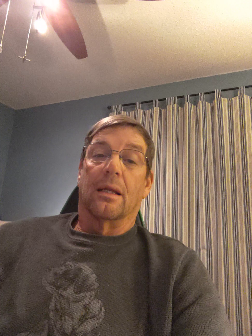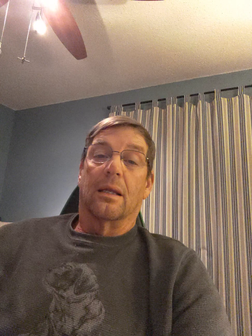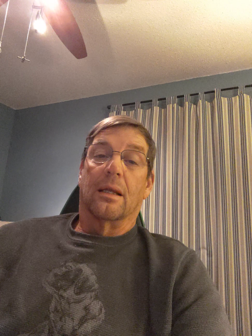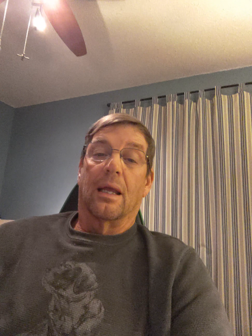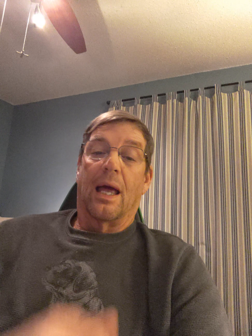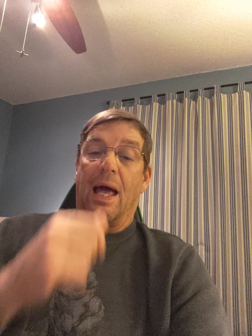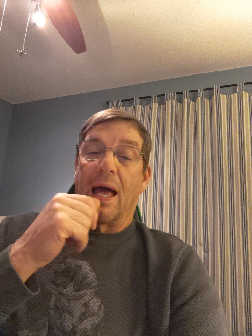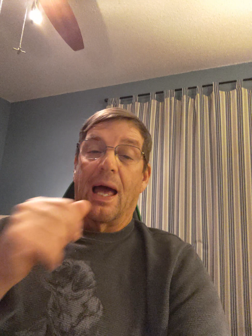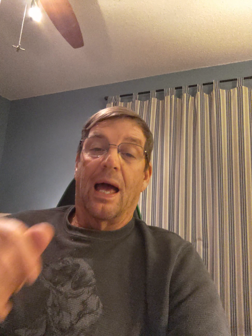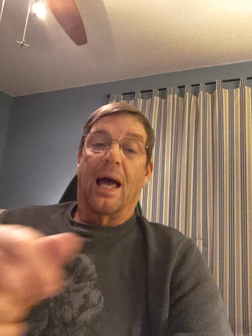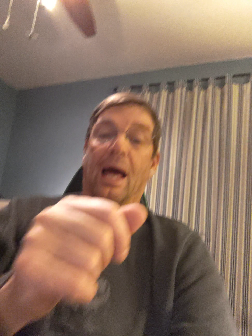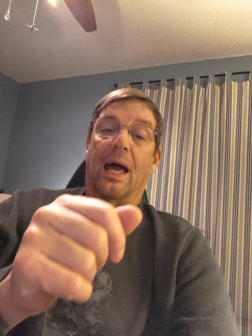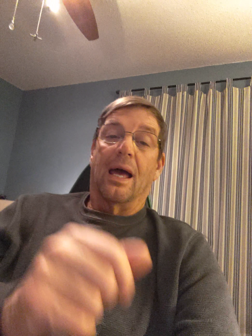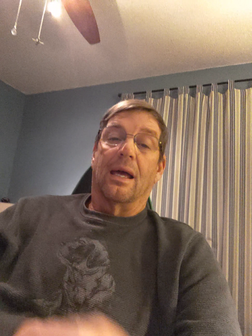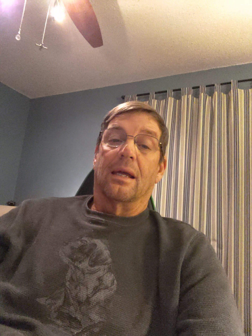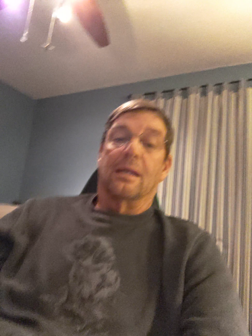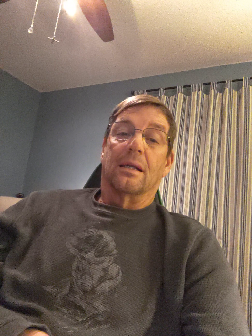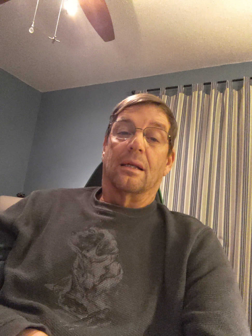hide